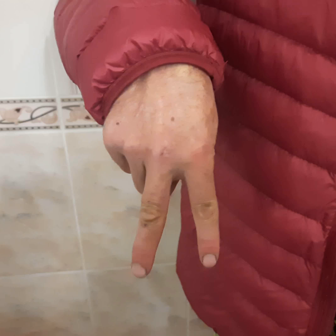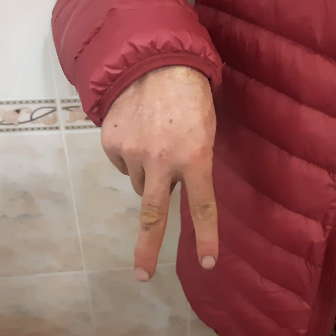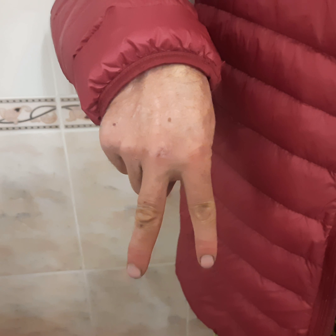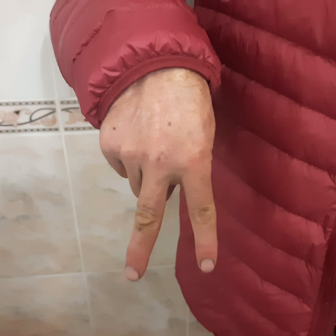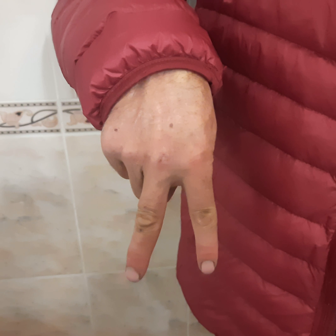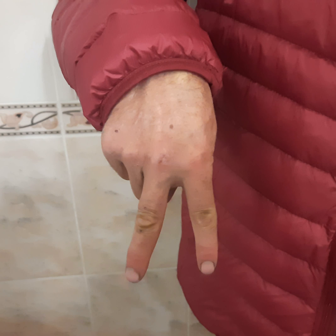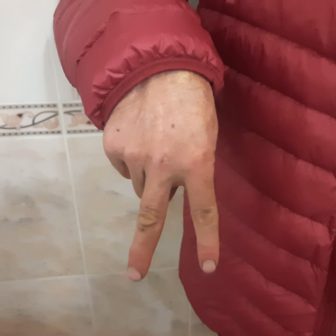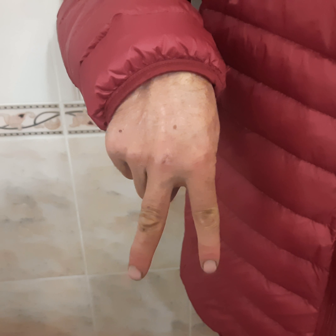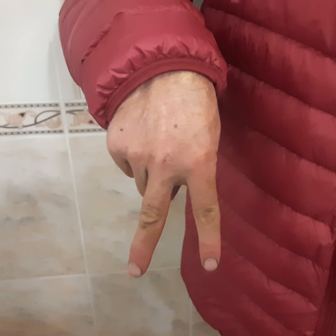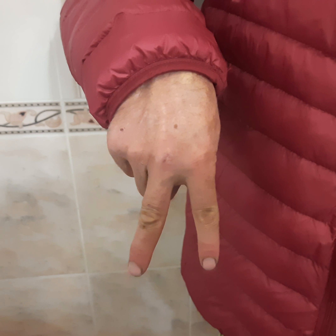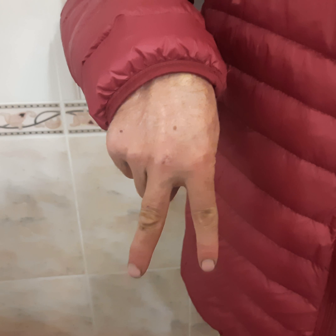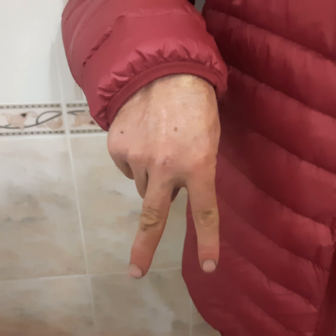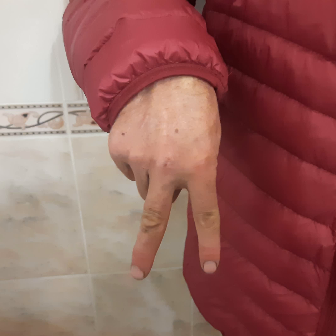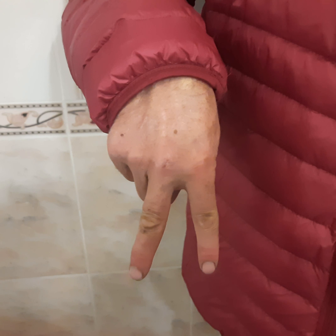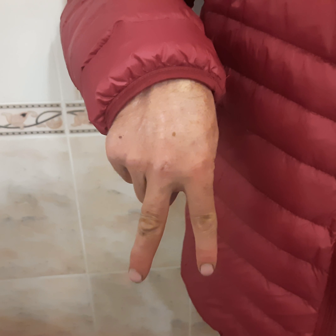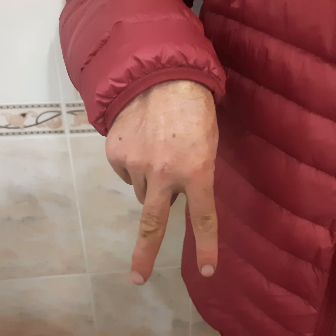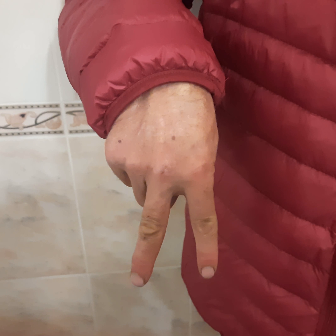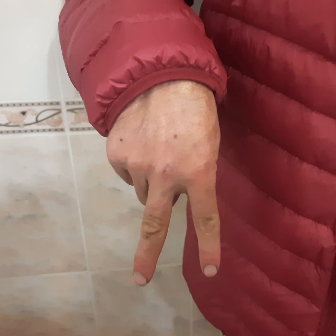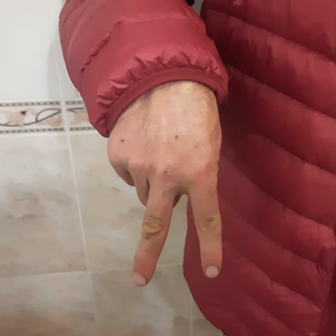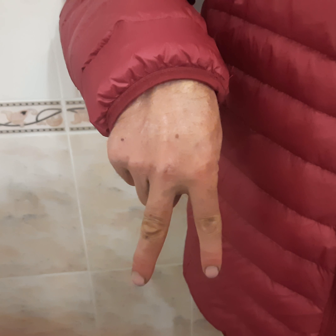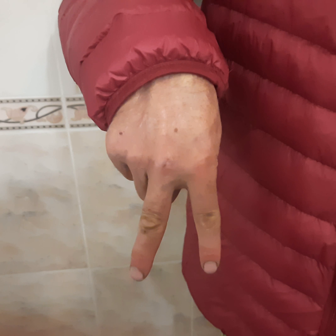Л